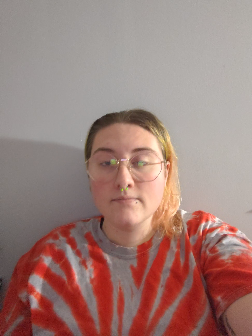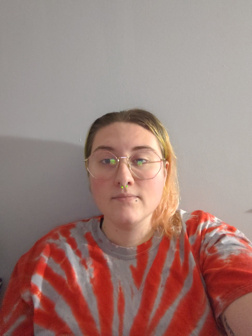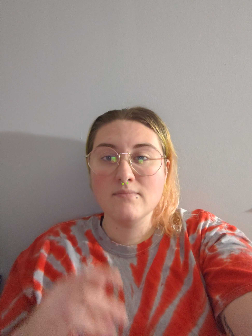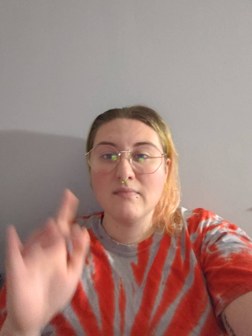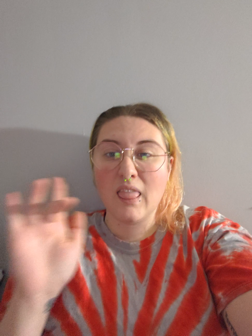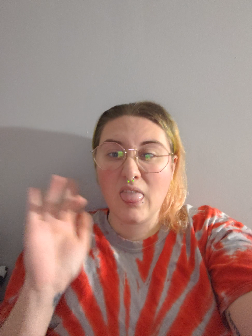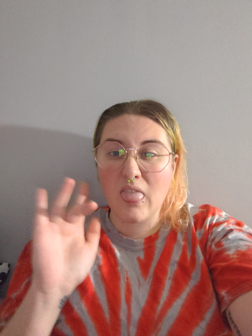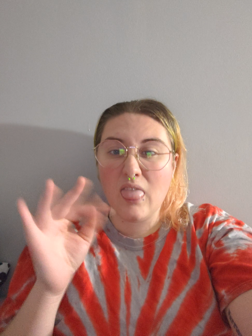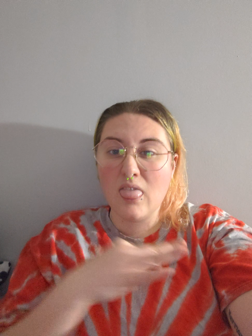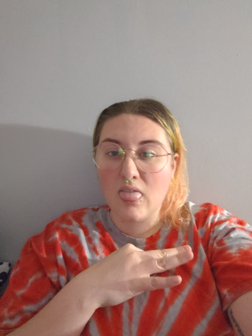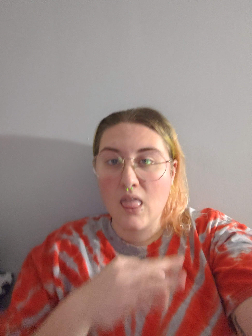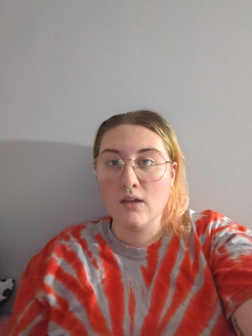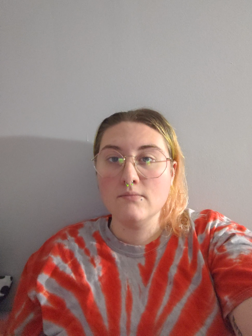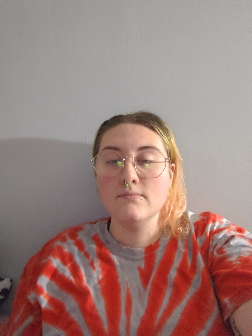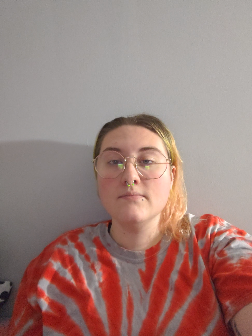yucky